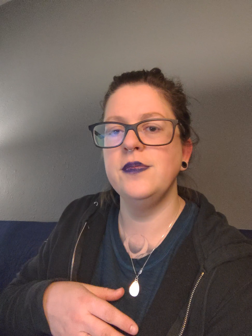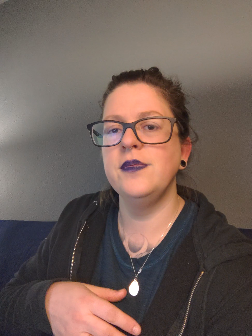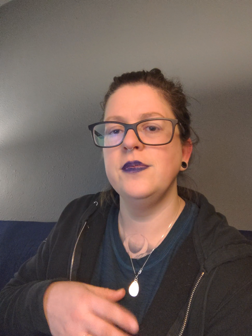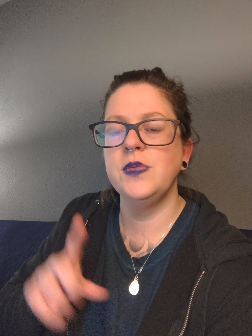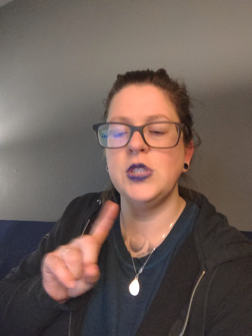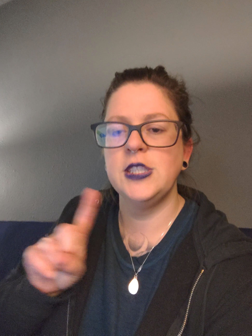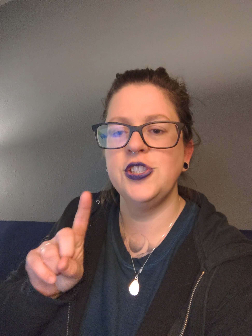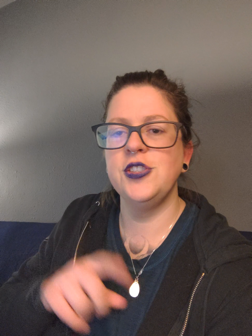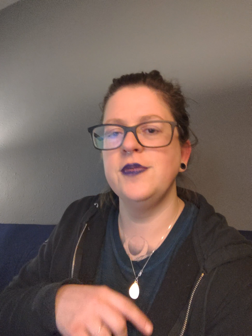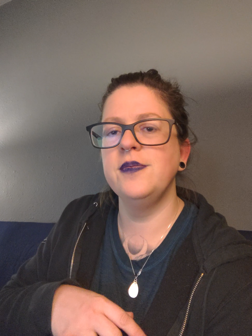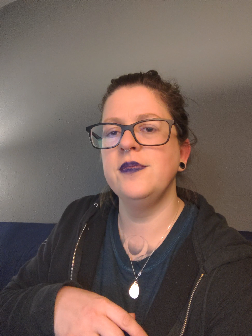where